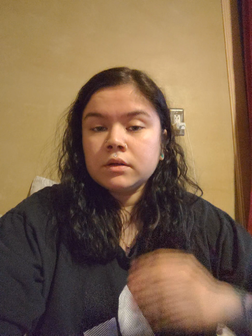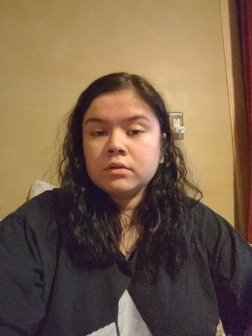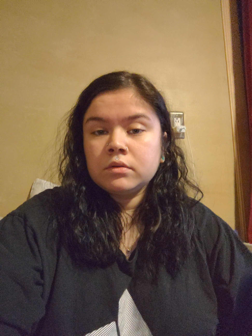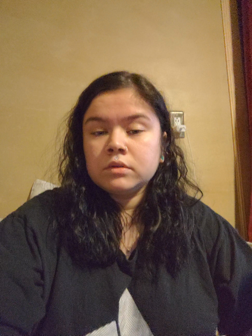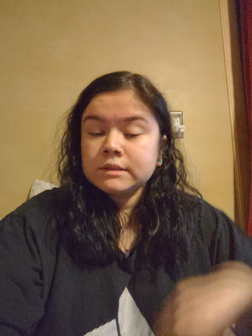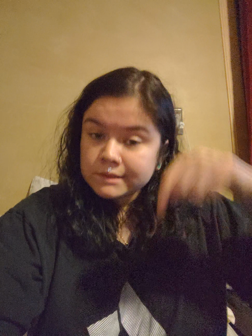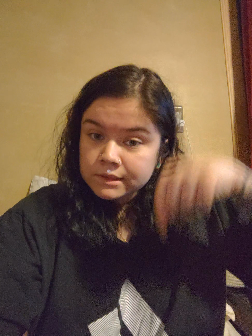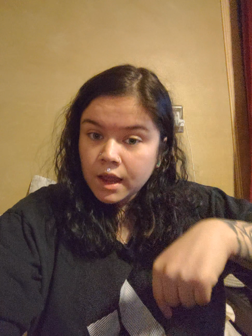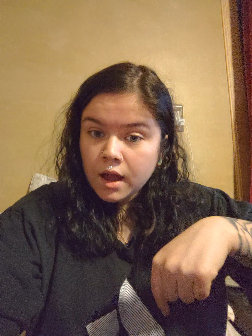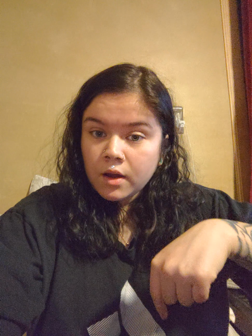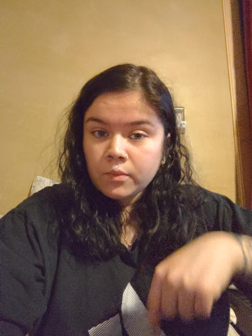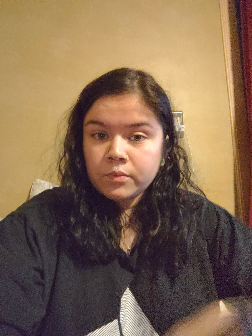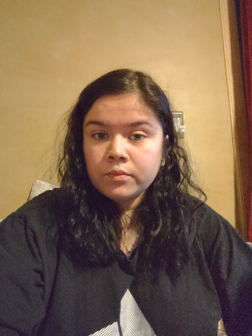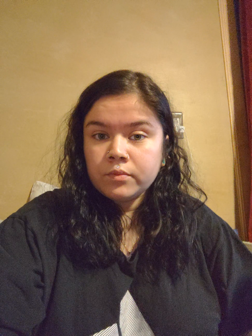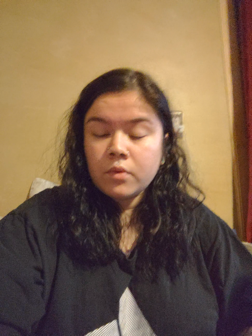down